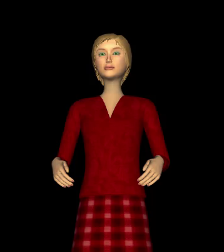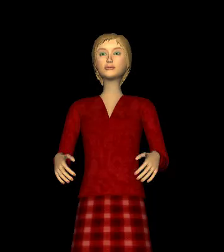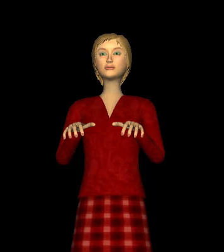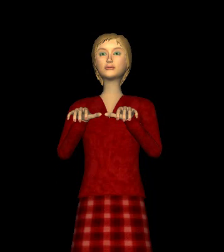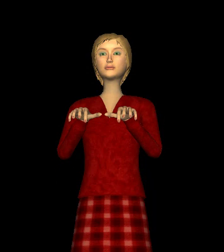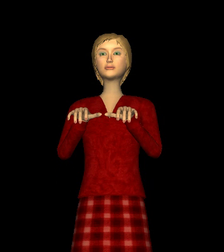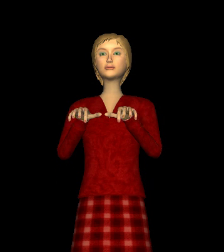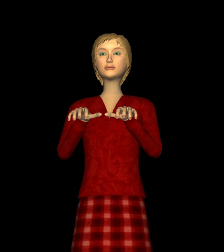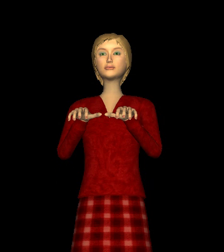يكتب على الآلة الكاتبة